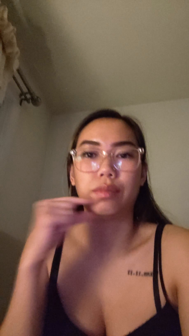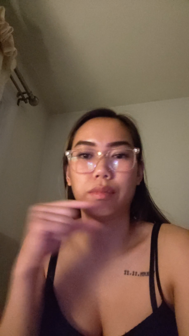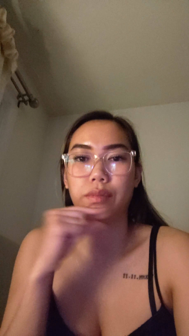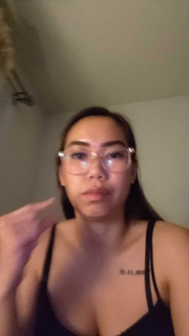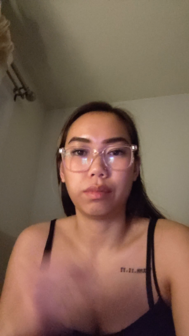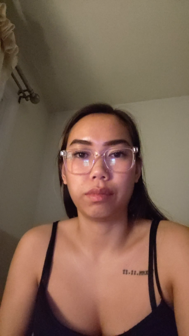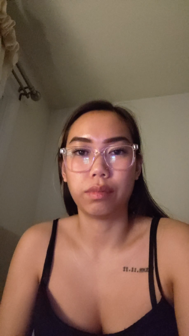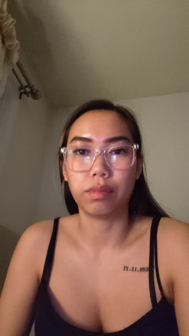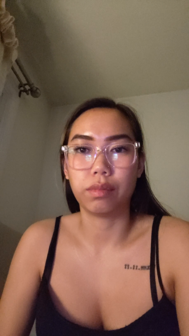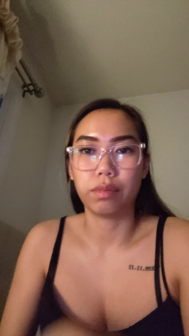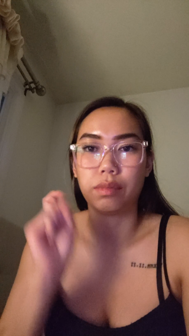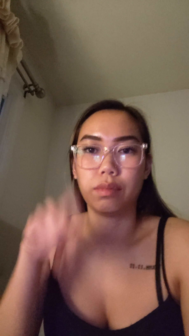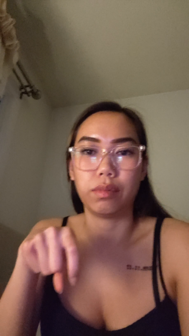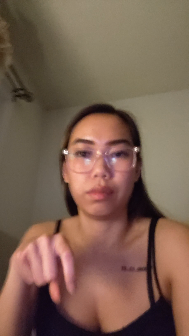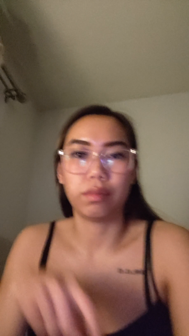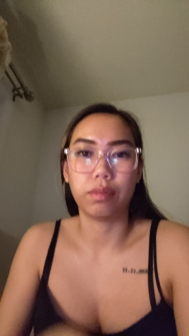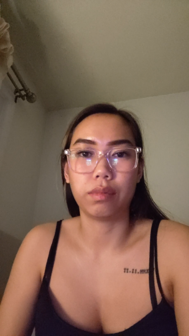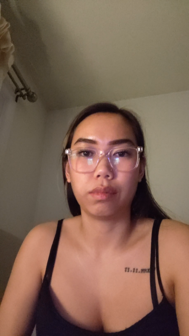must